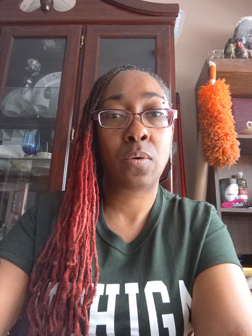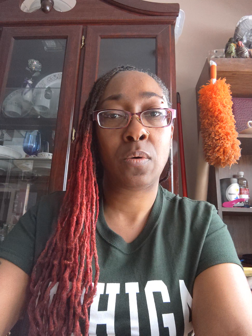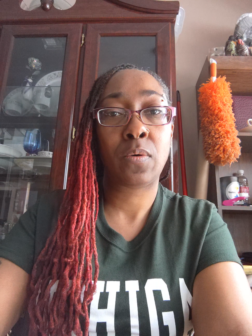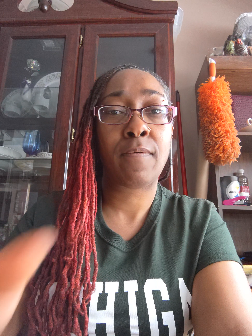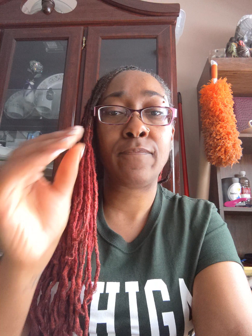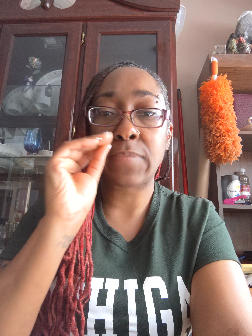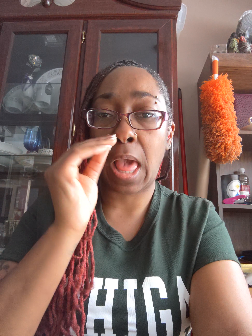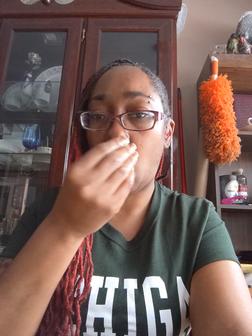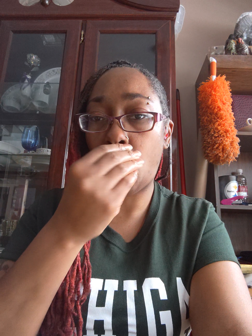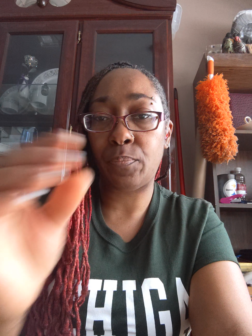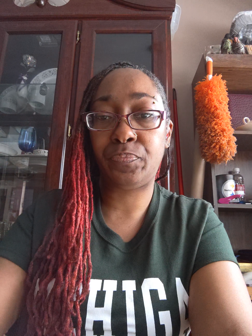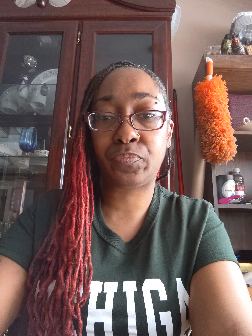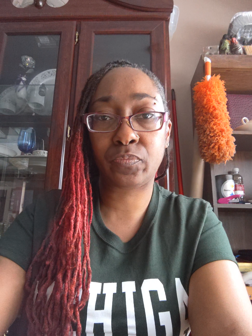flower